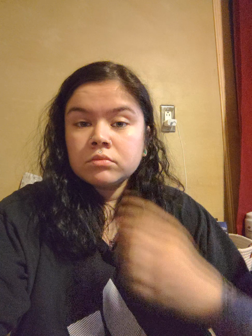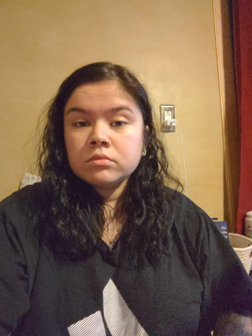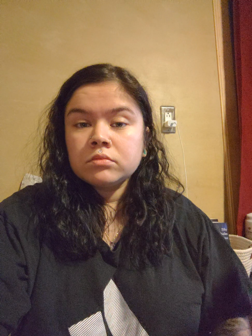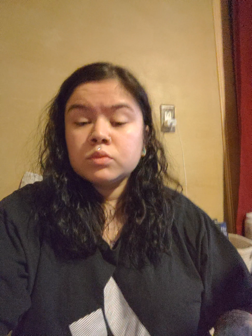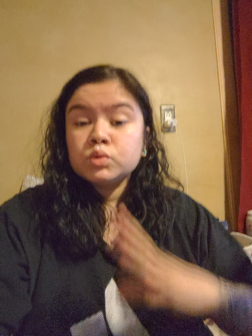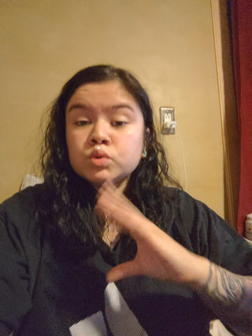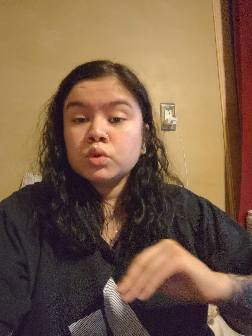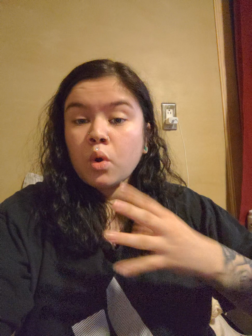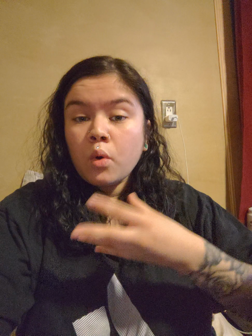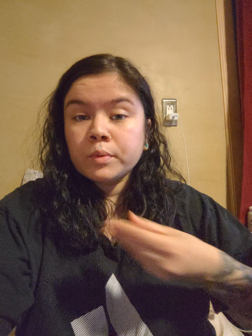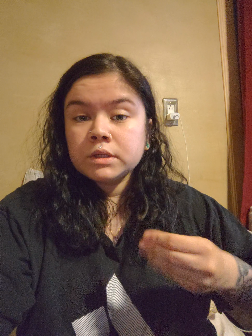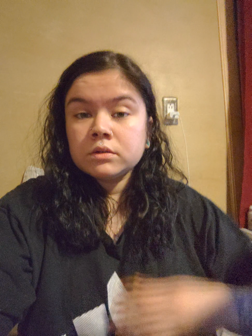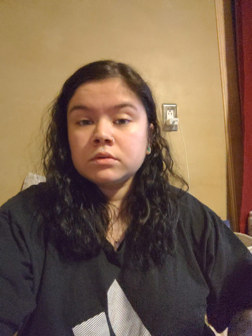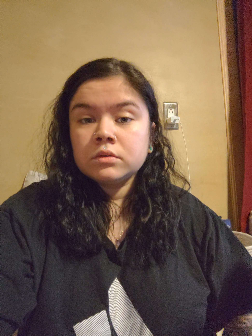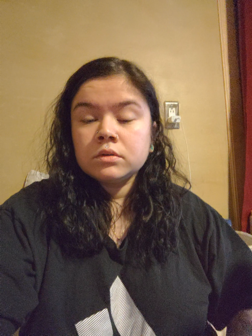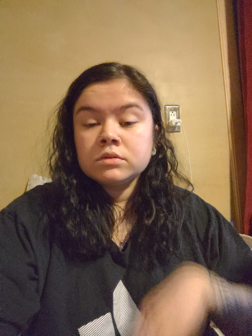story